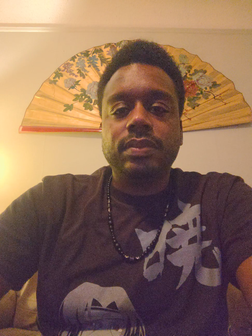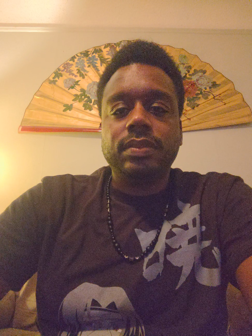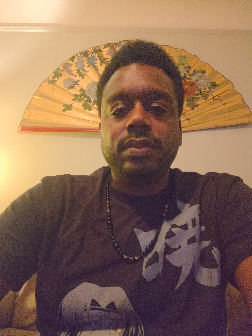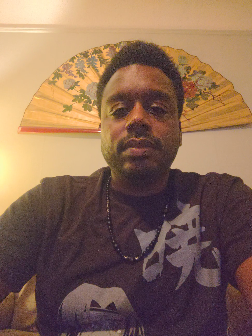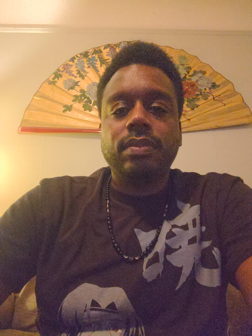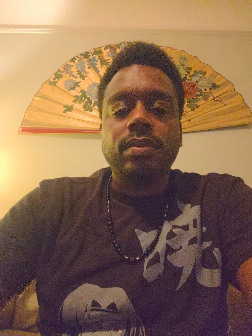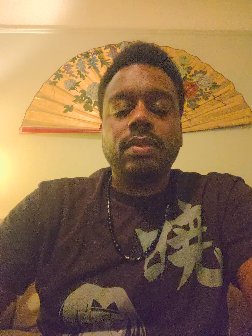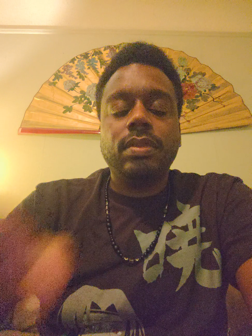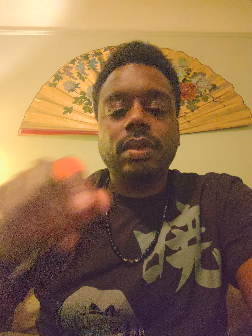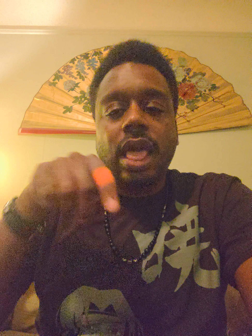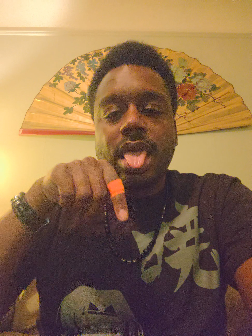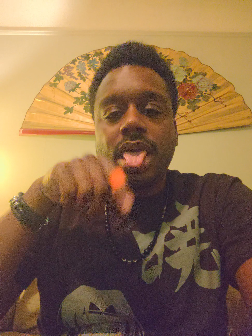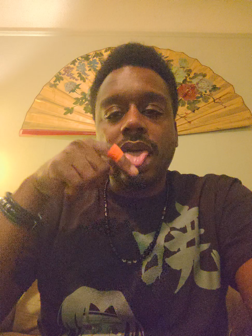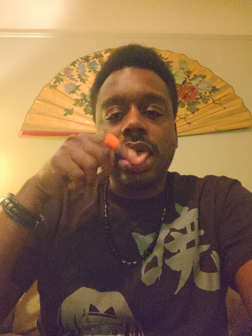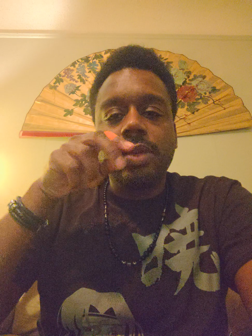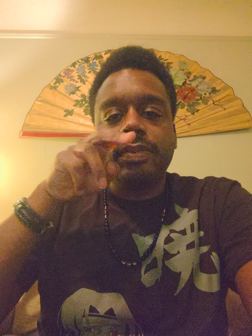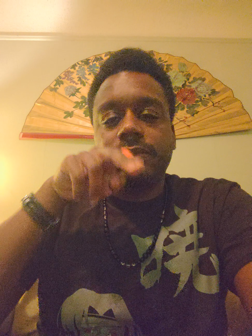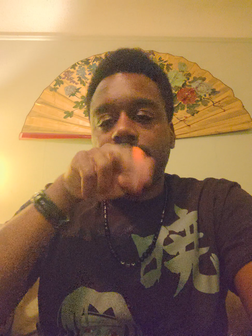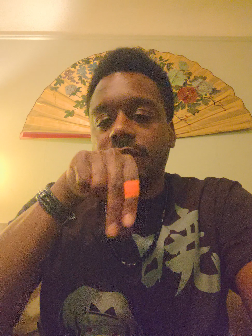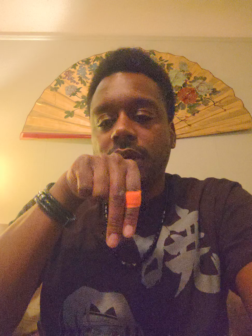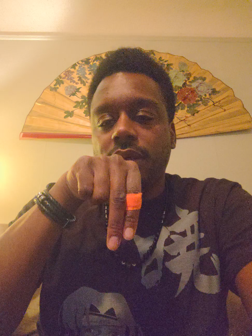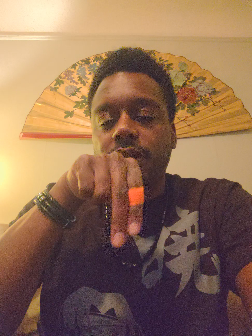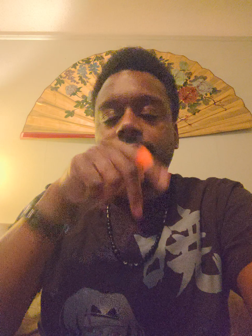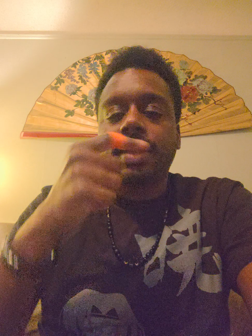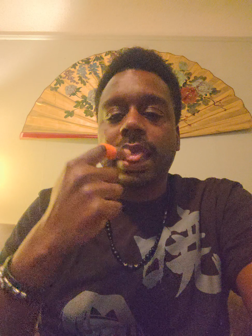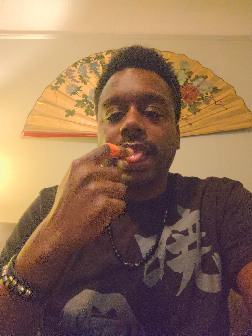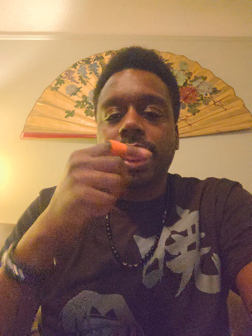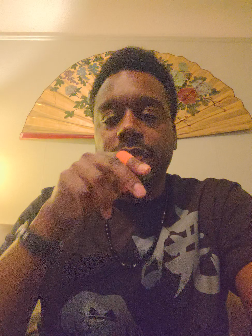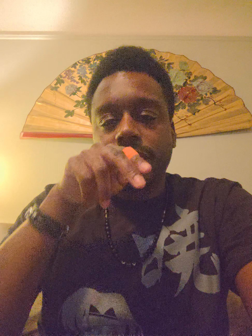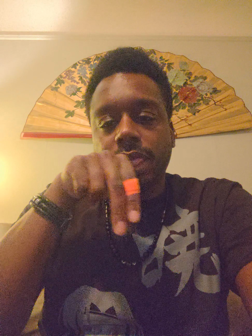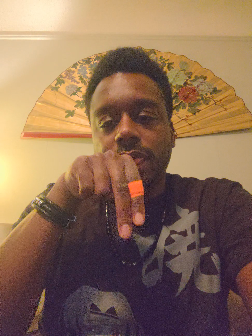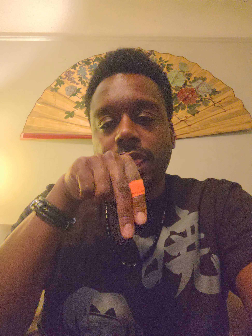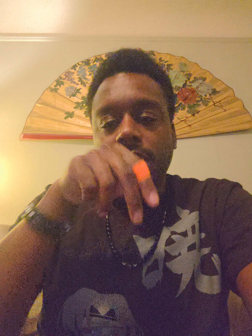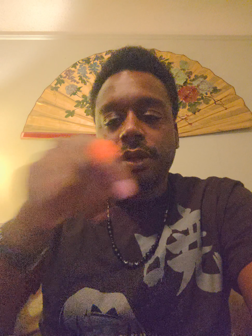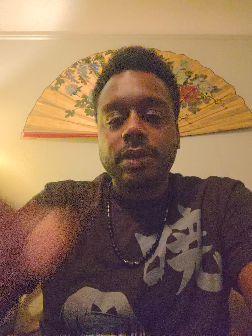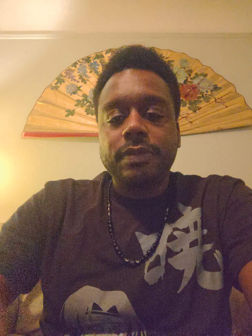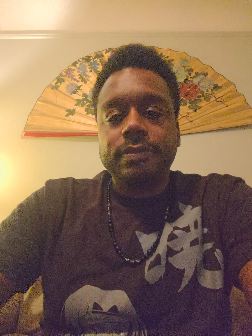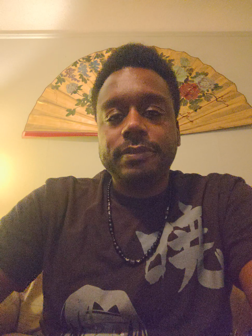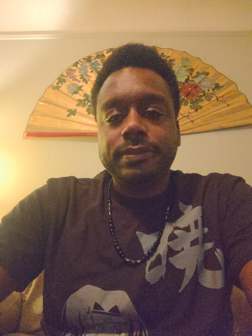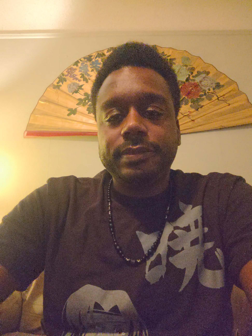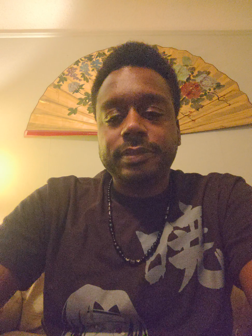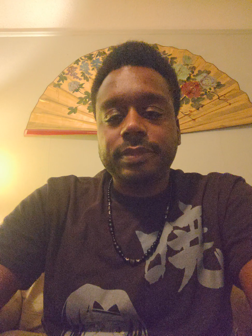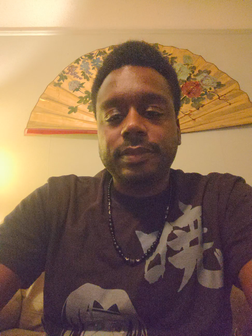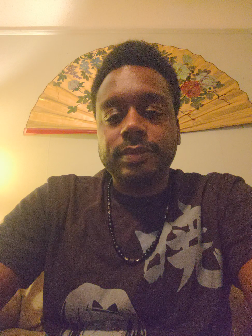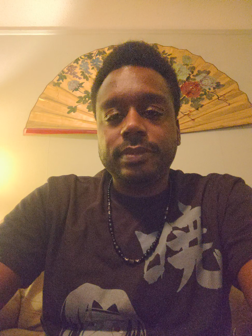tongue